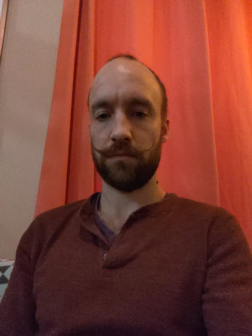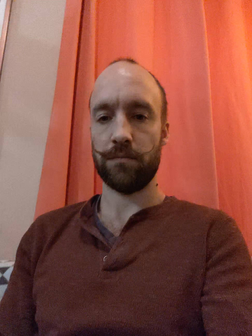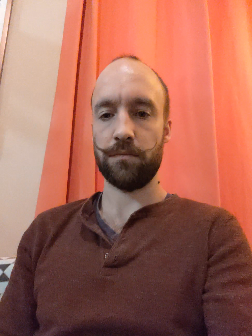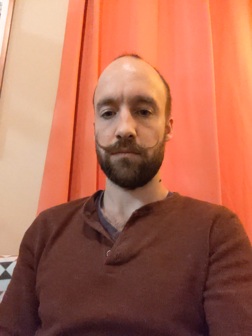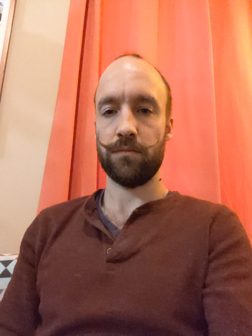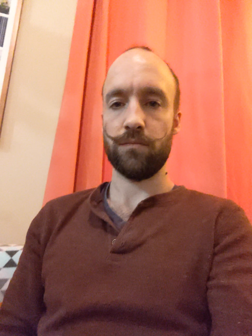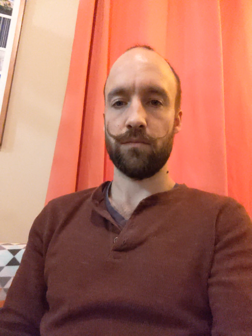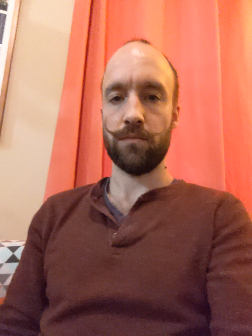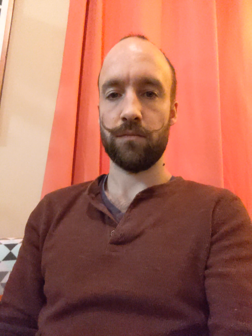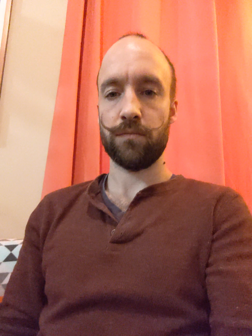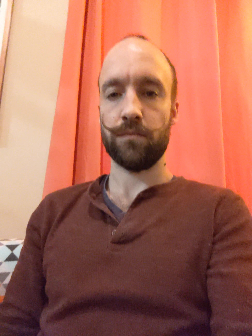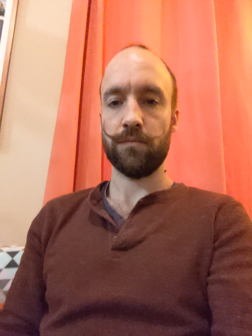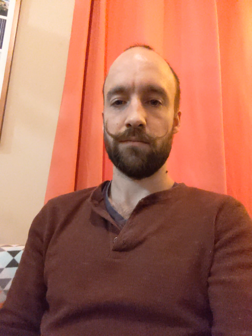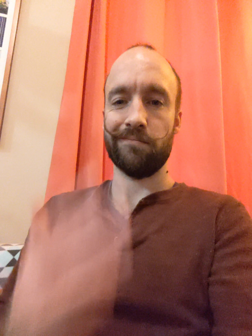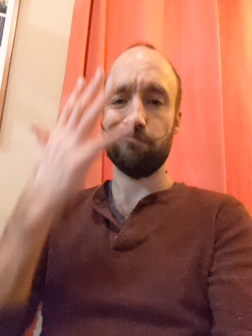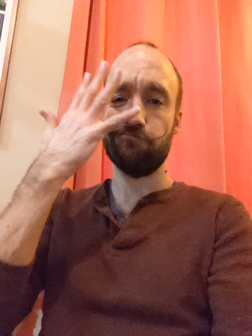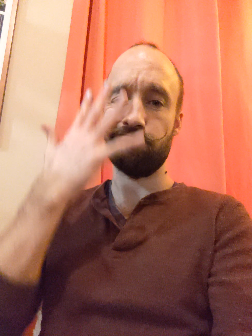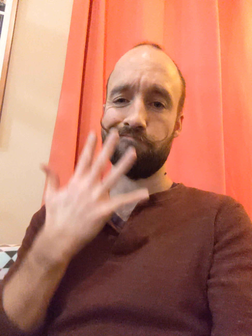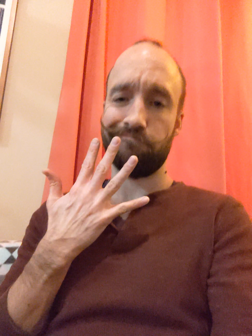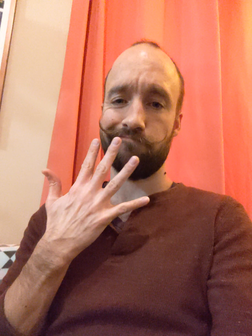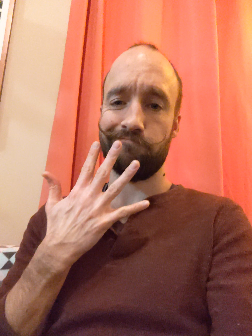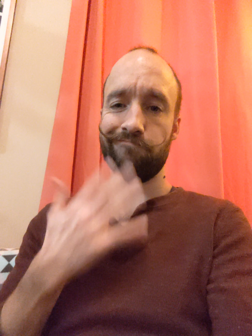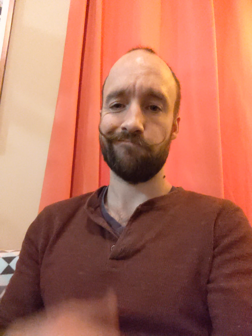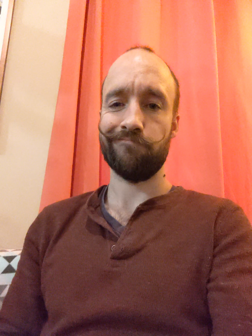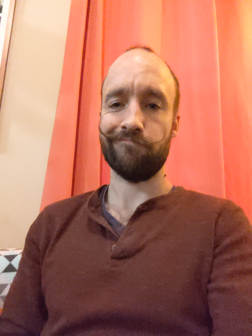sad